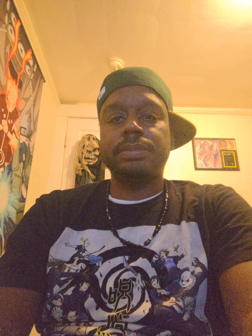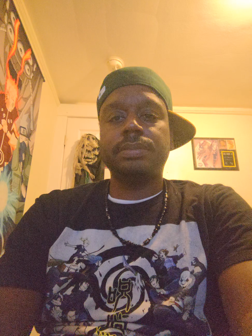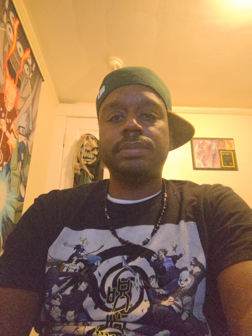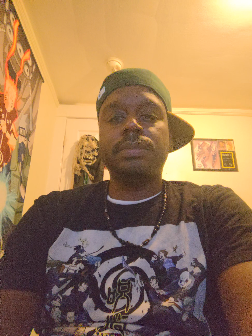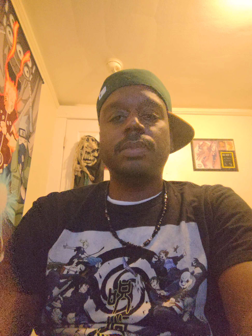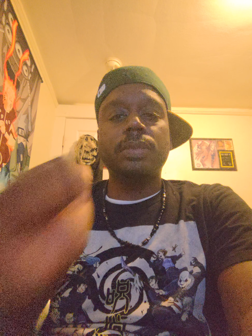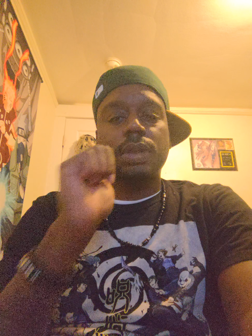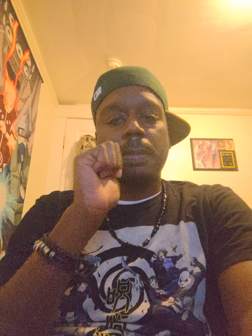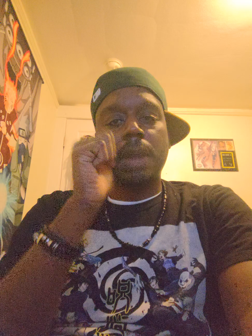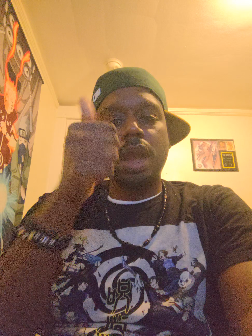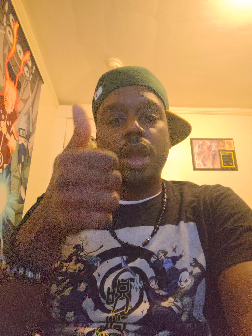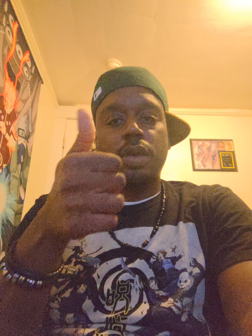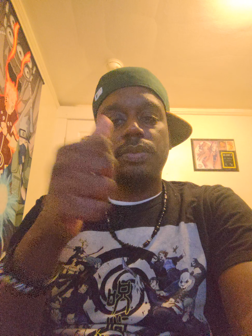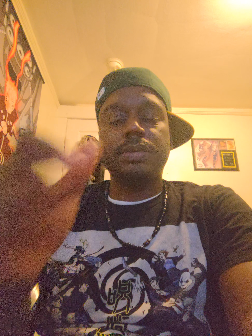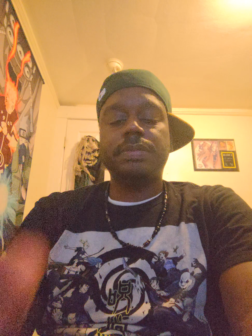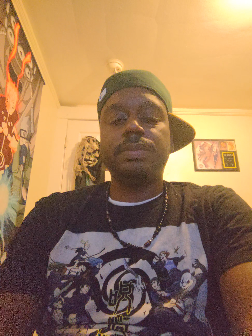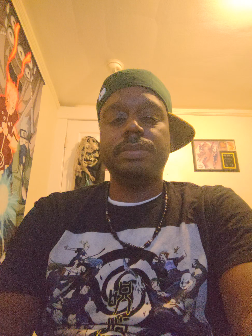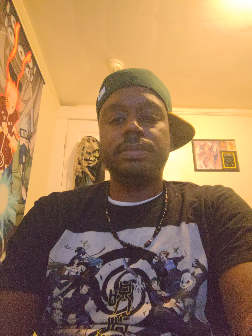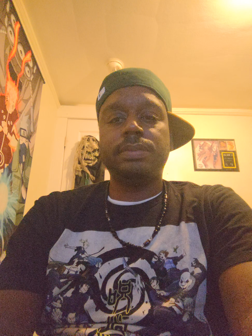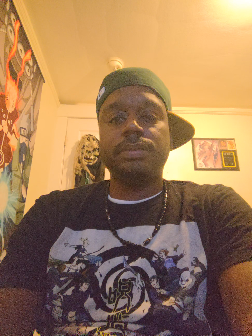tomorrow